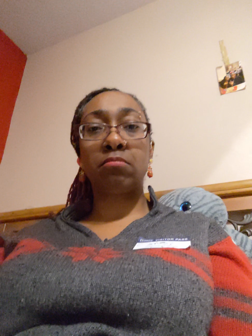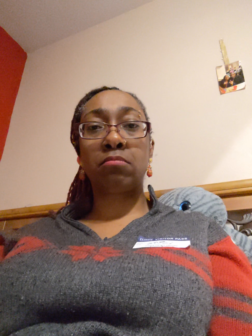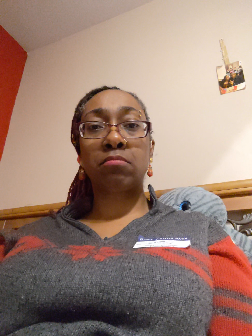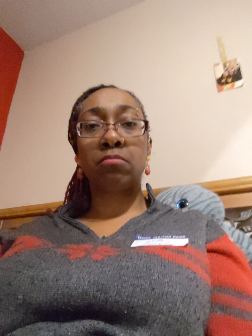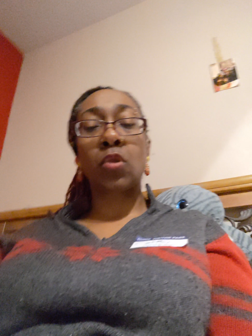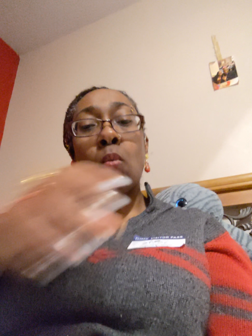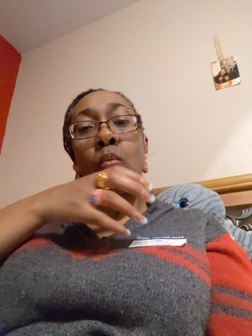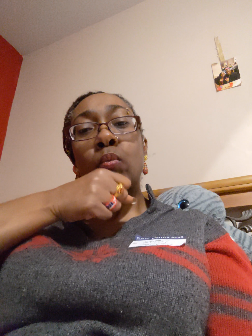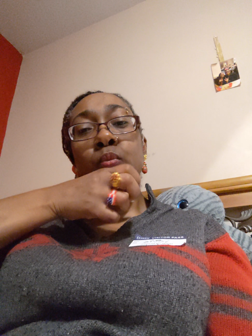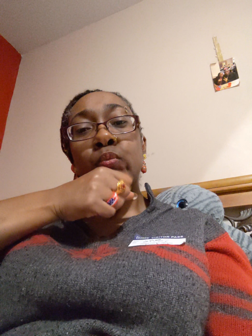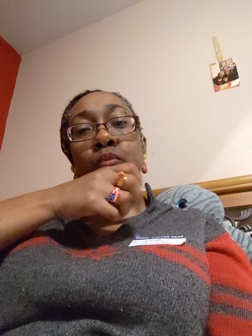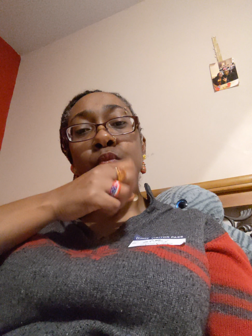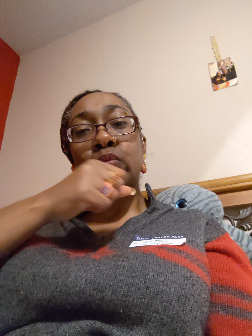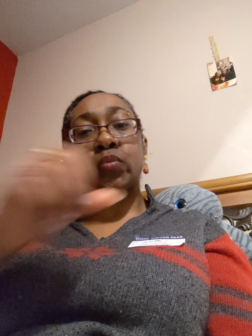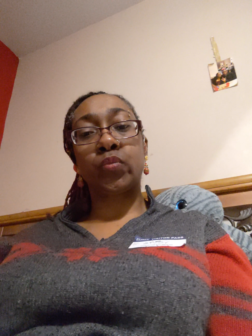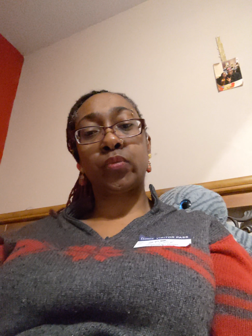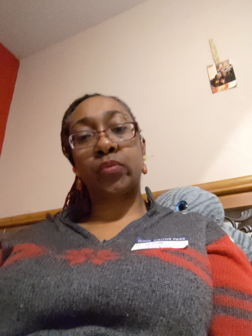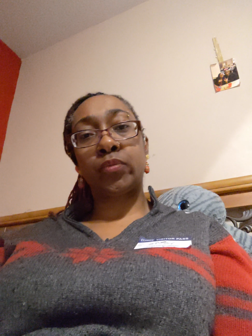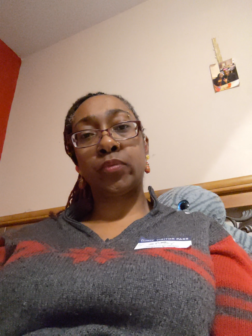orange